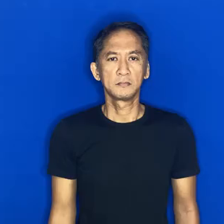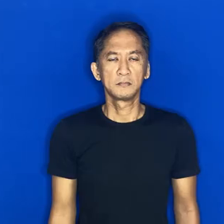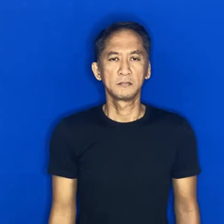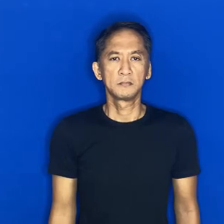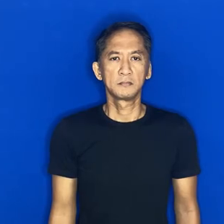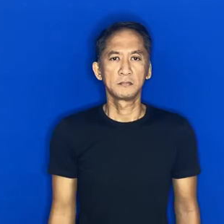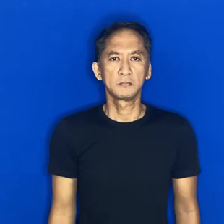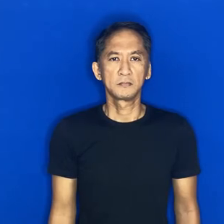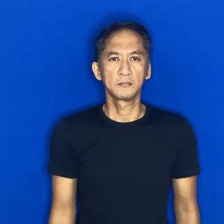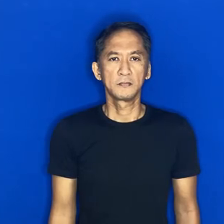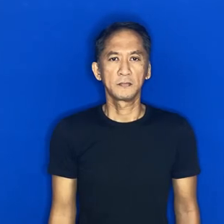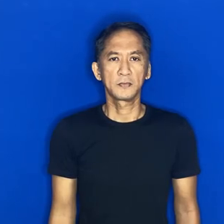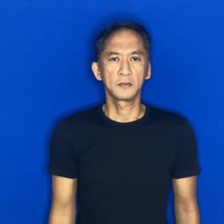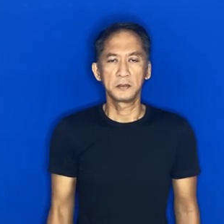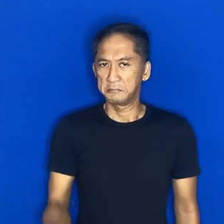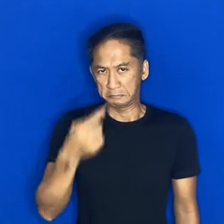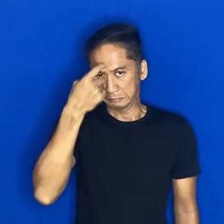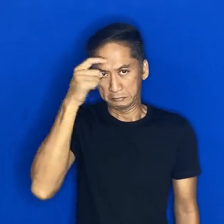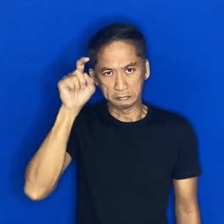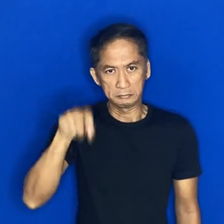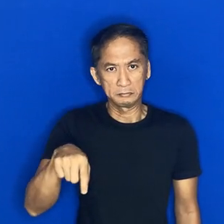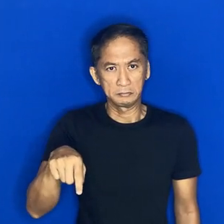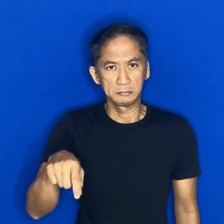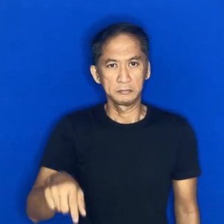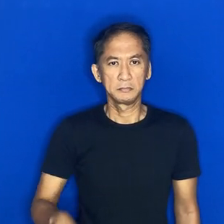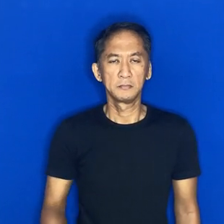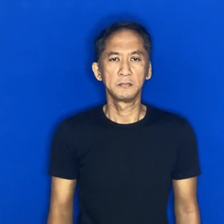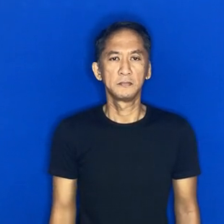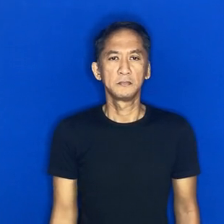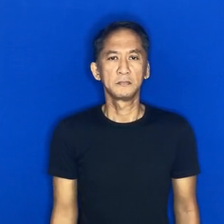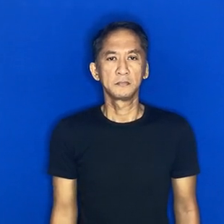don’t understand